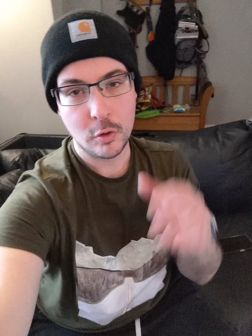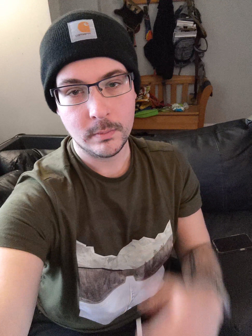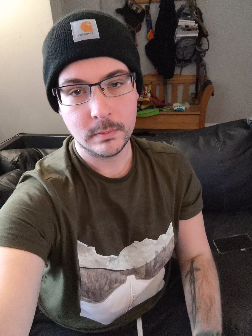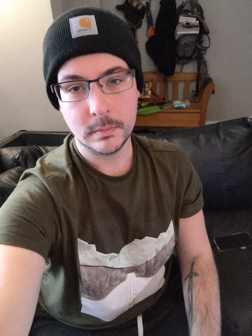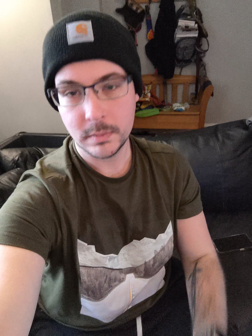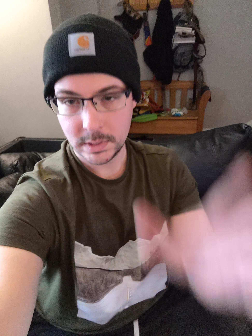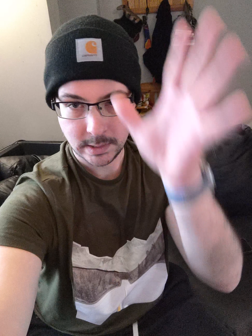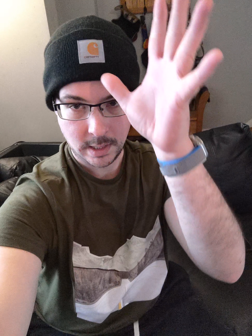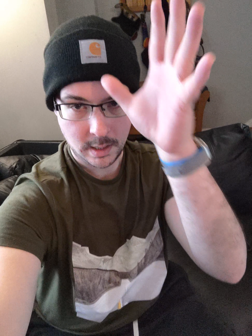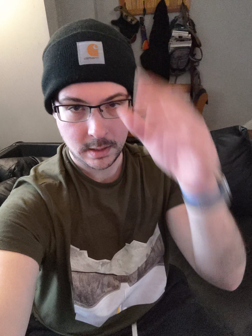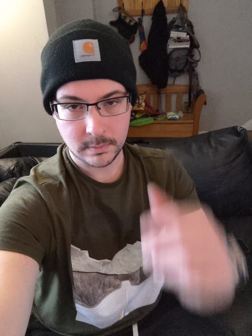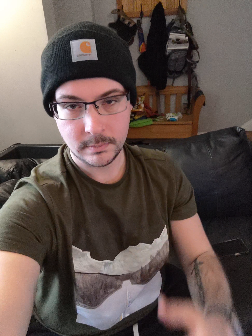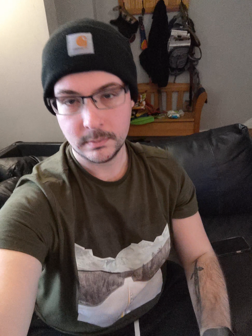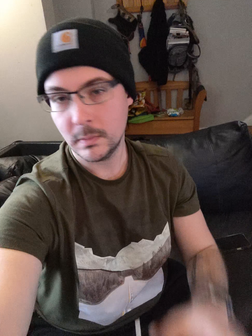dad